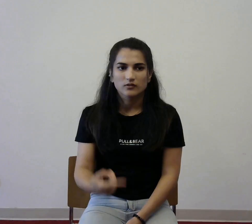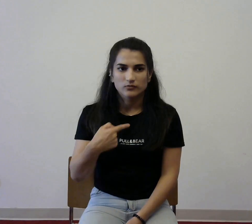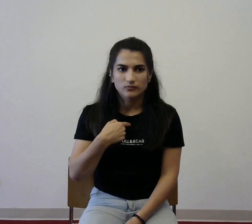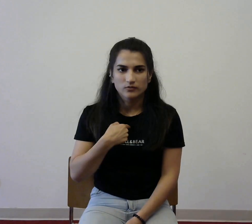mən